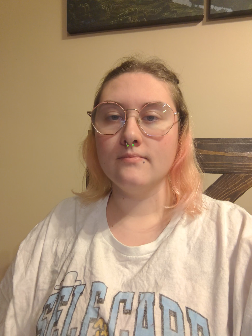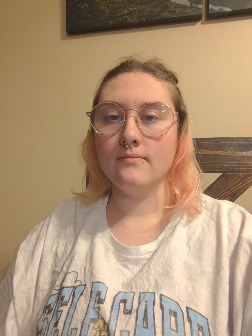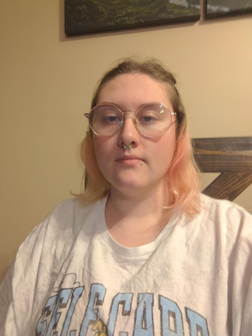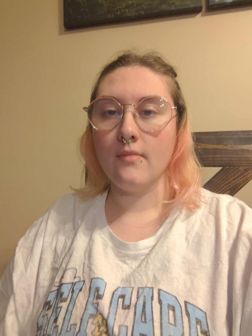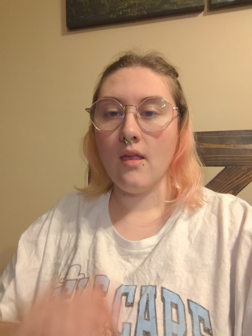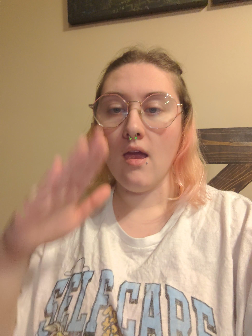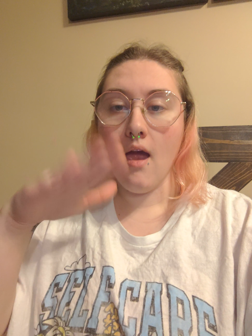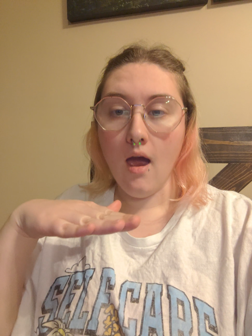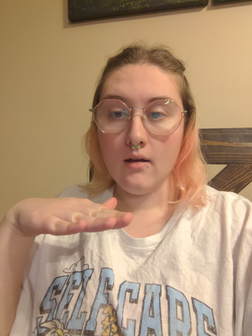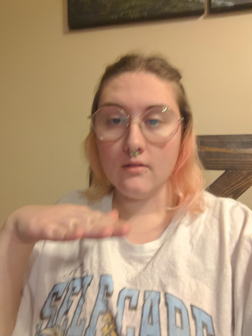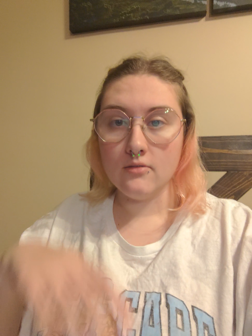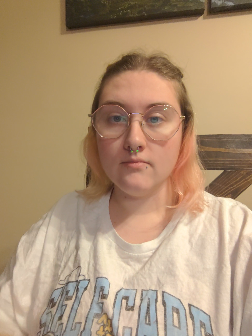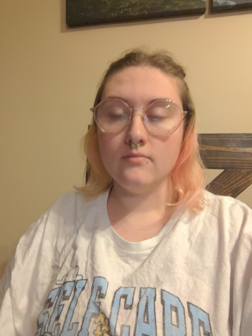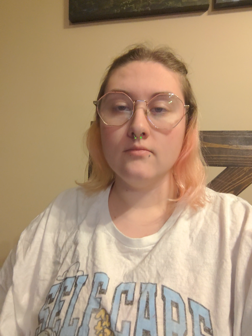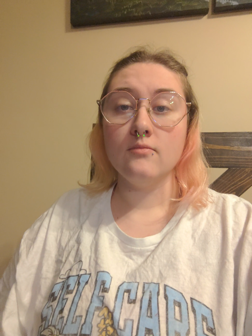on